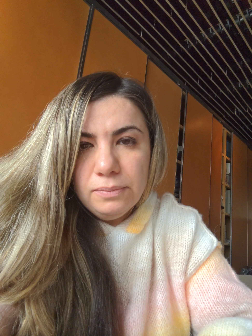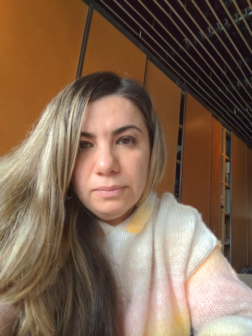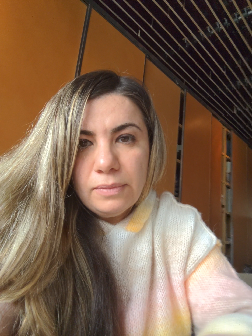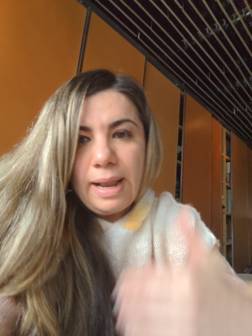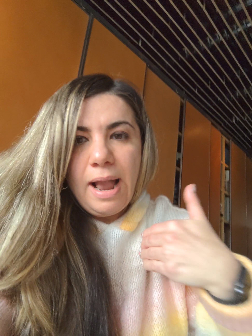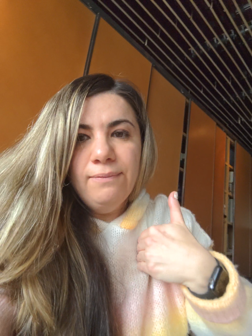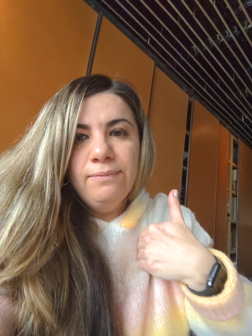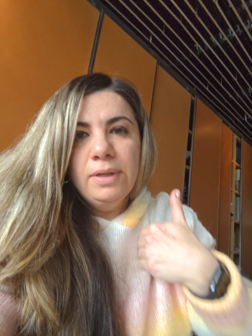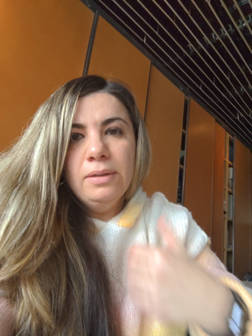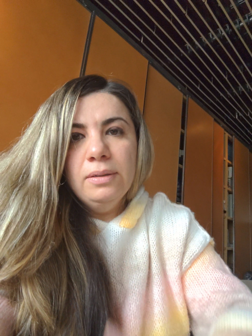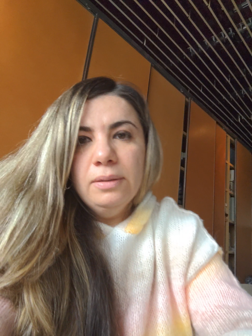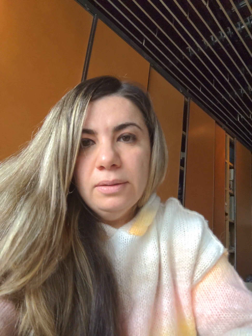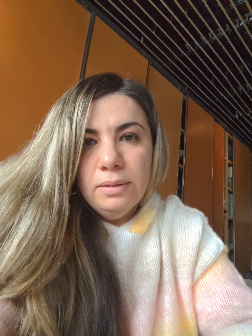have